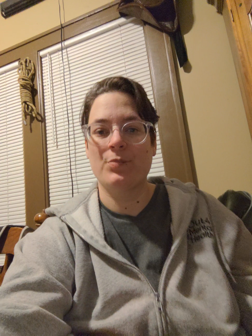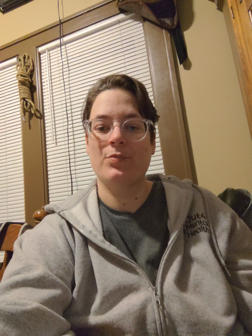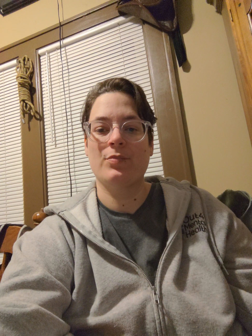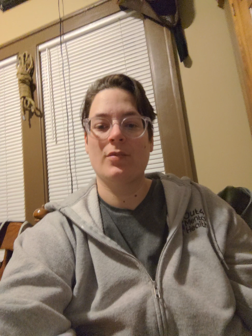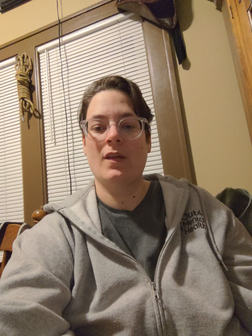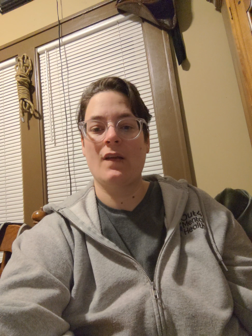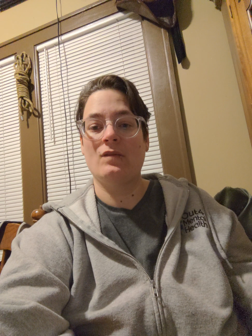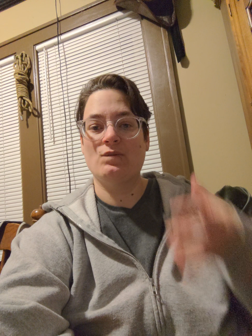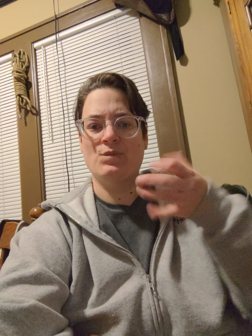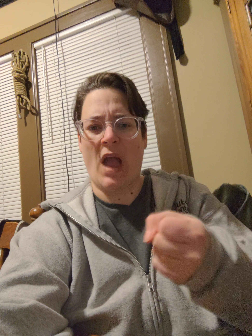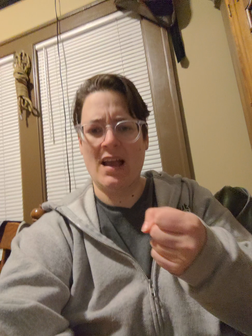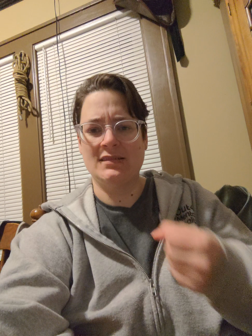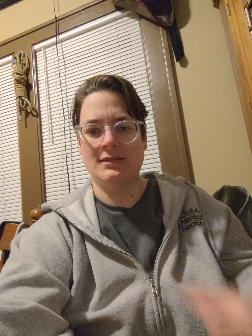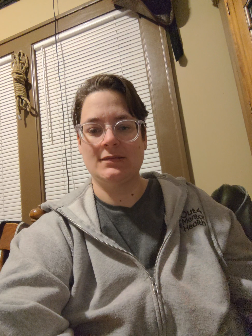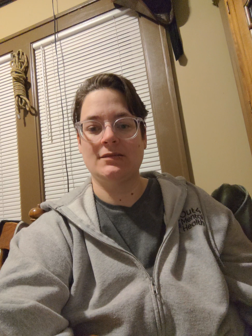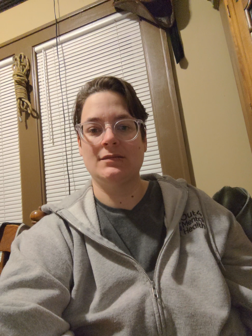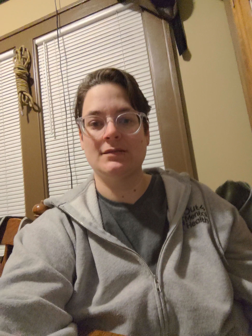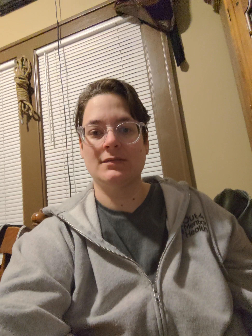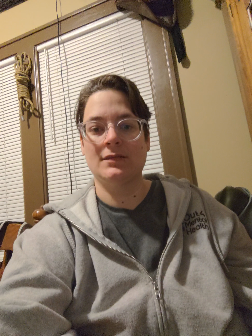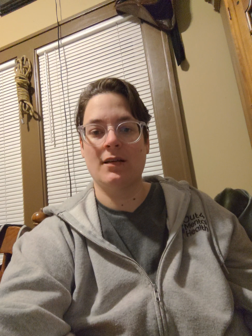fast